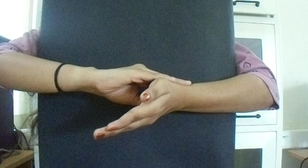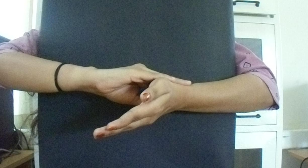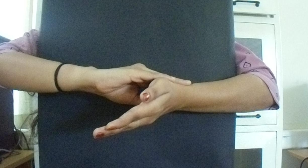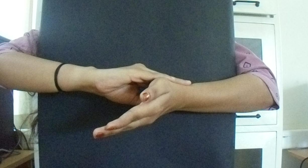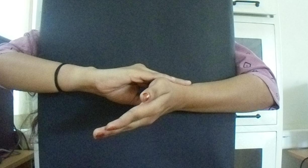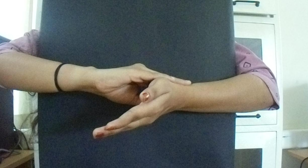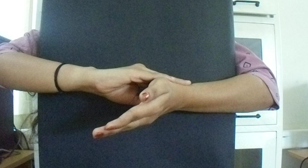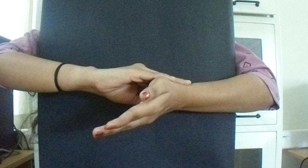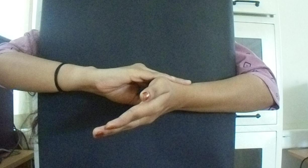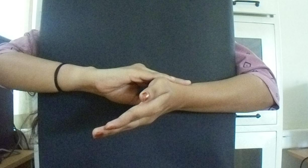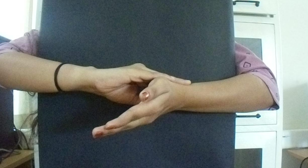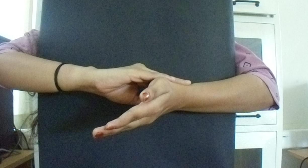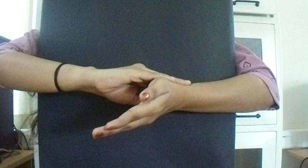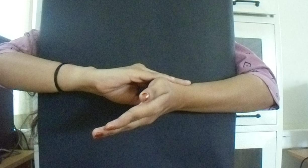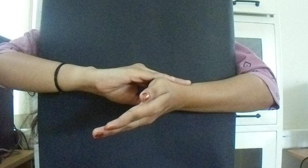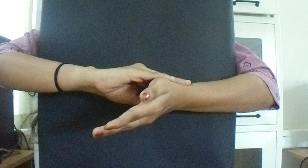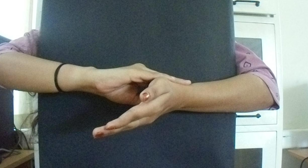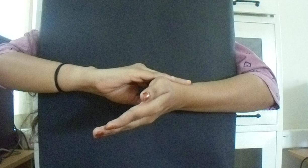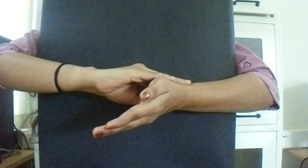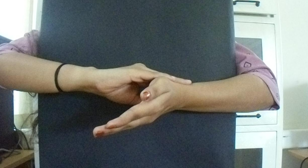doctor